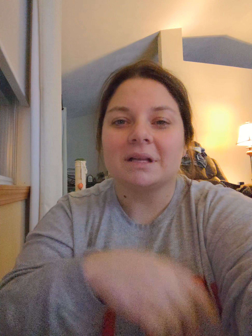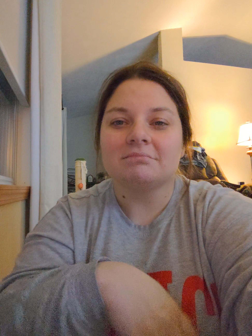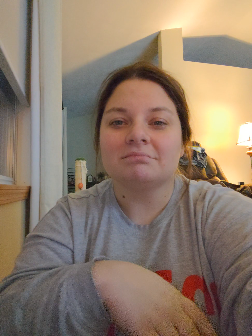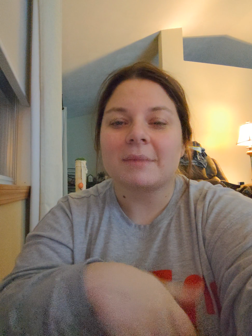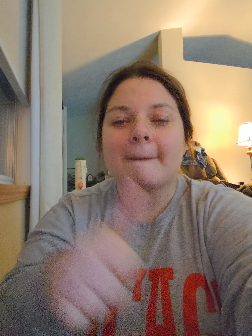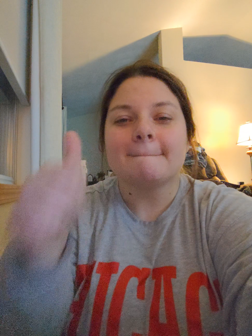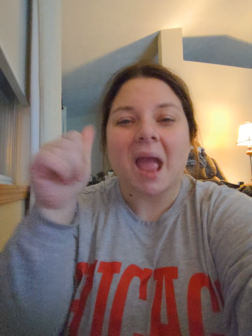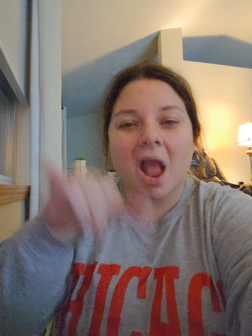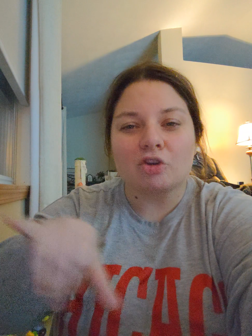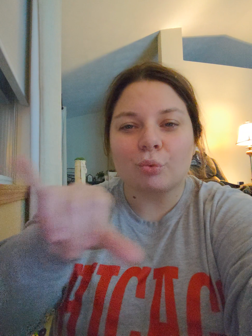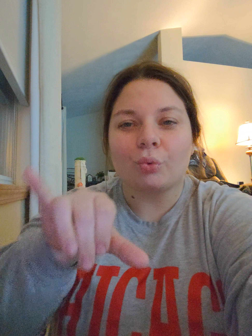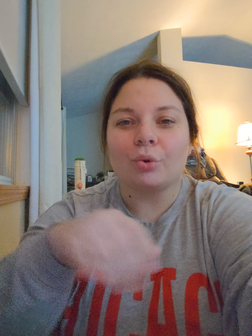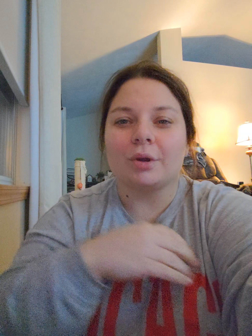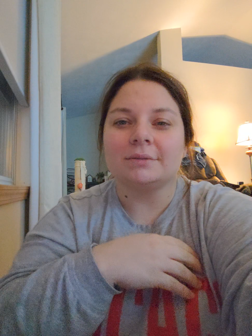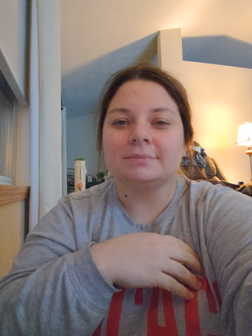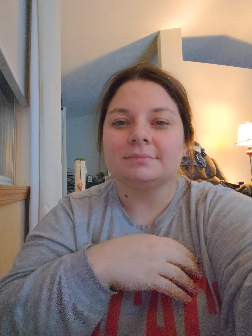backyard